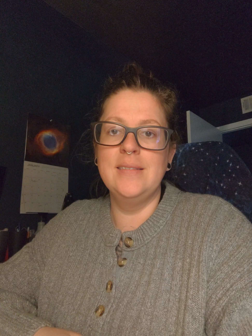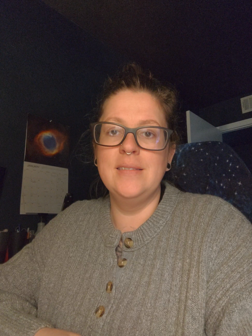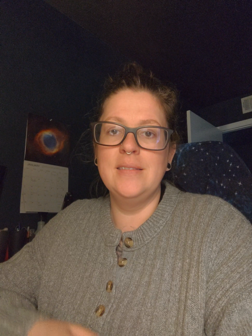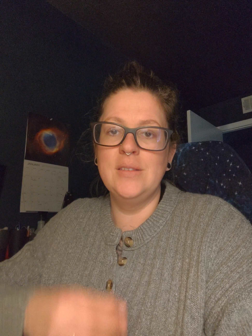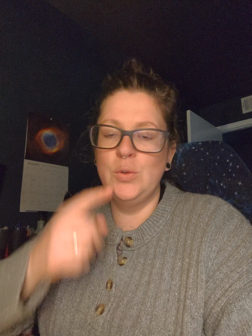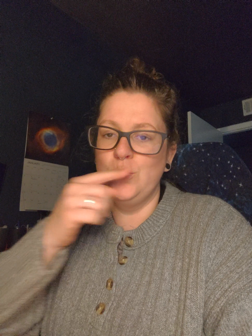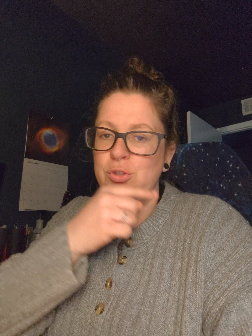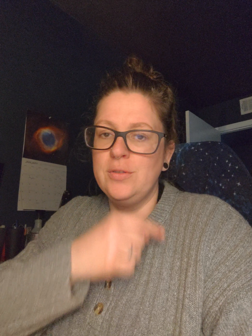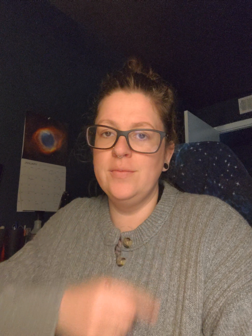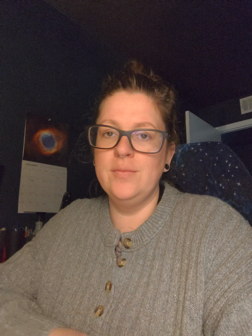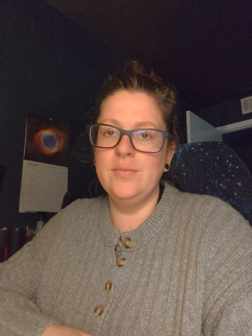toothbrush